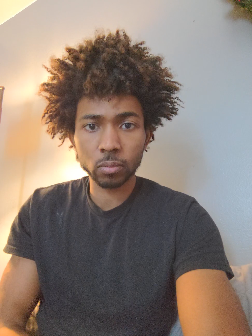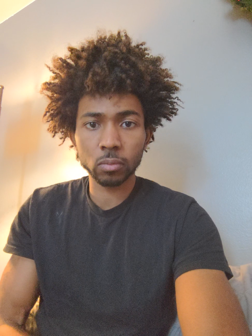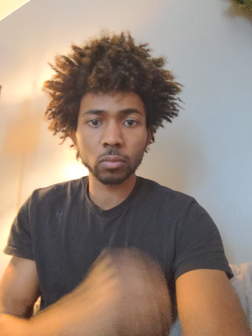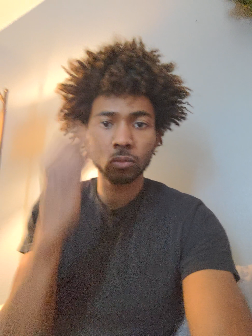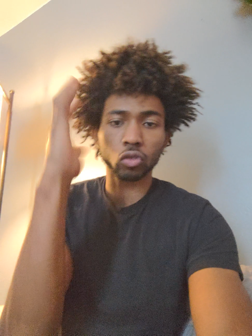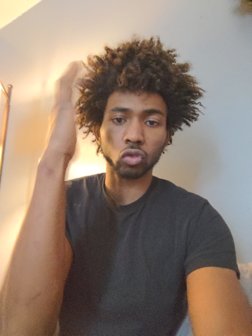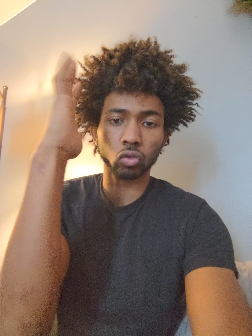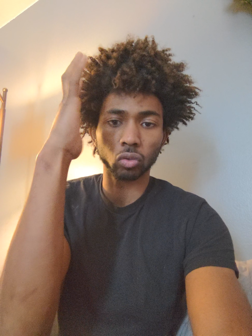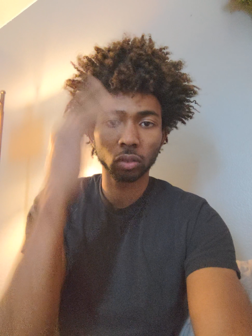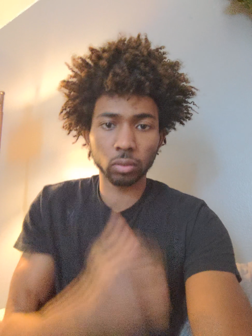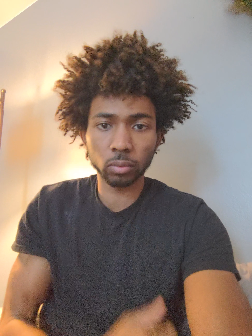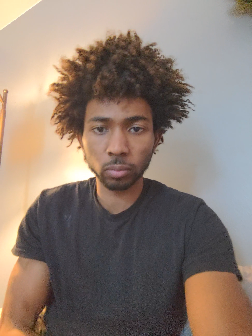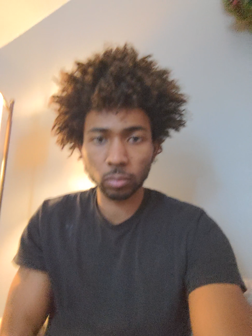tree